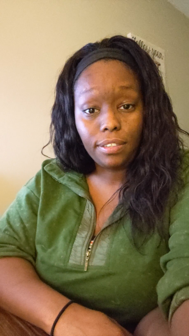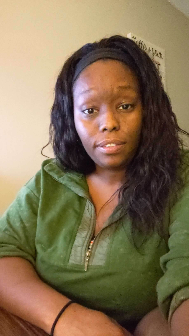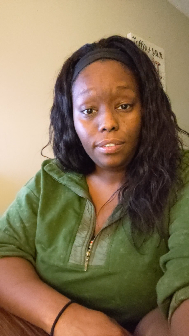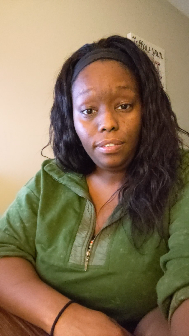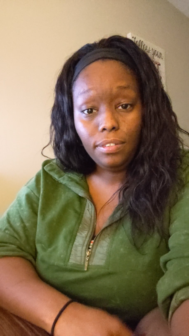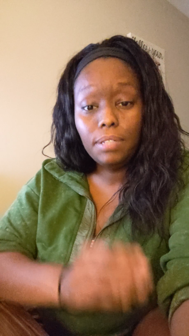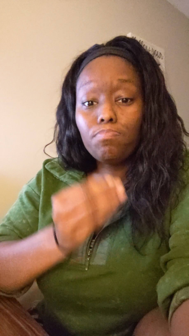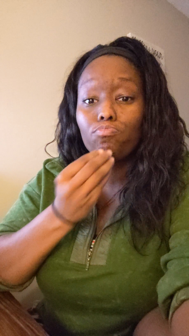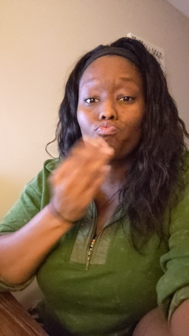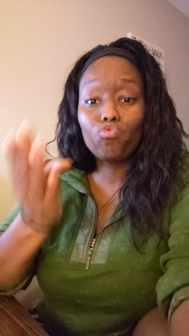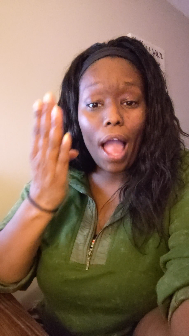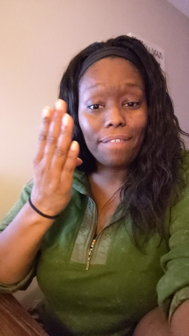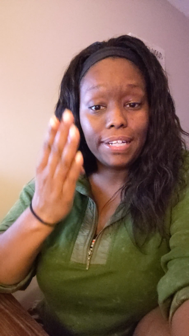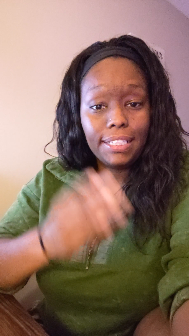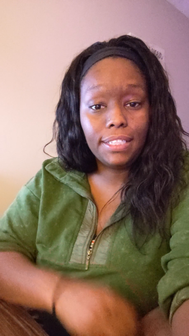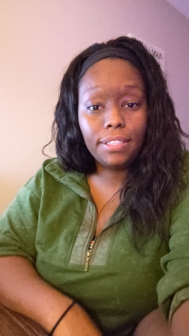breakfast